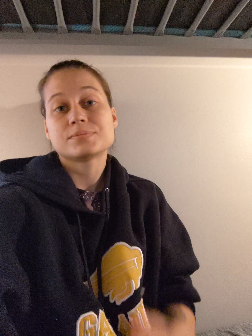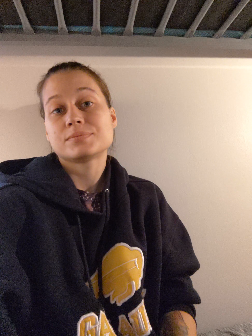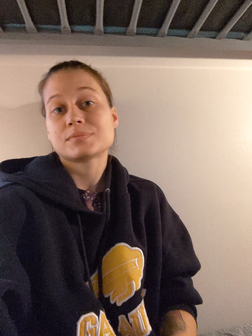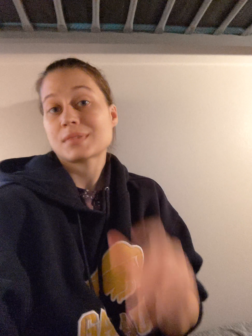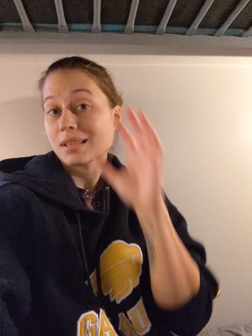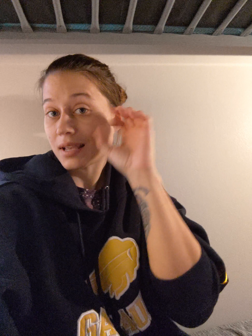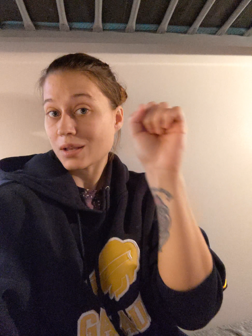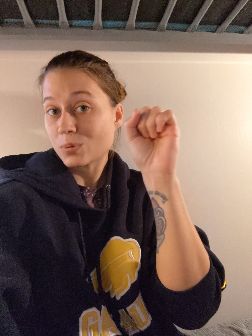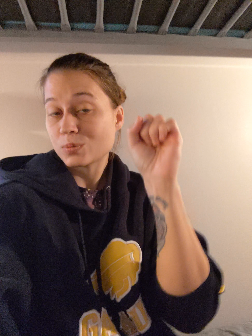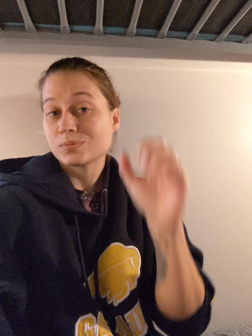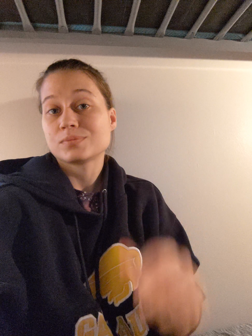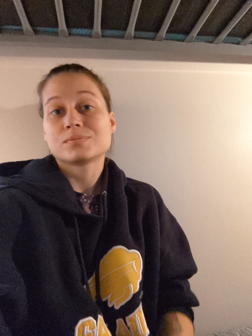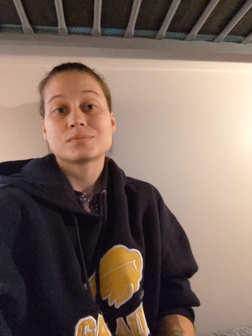loud